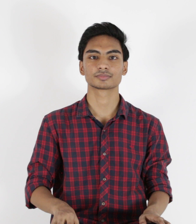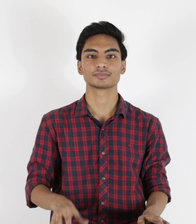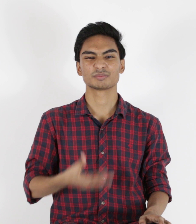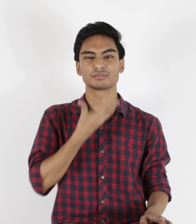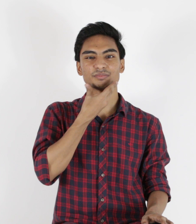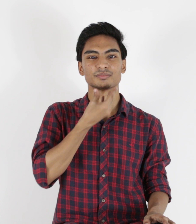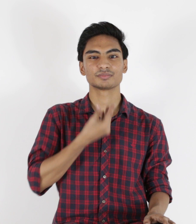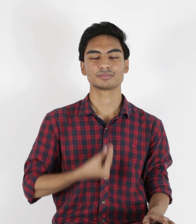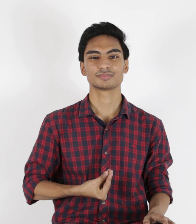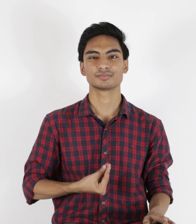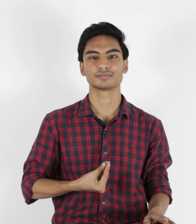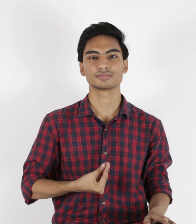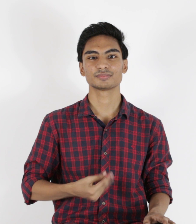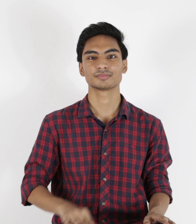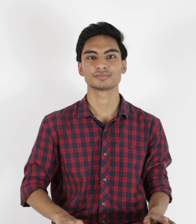sad